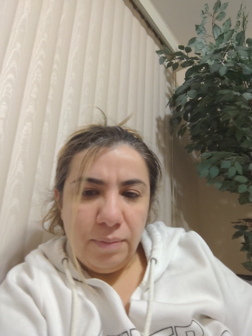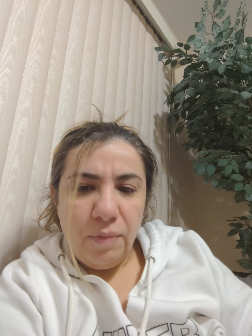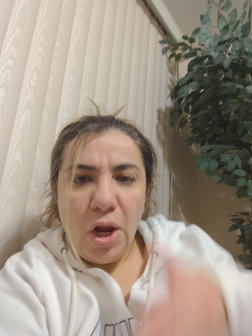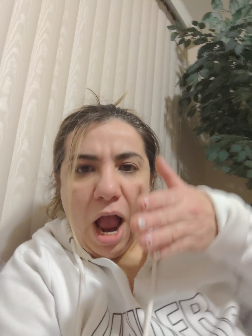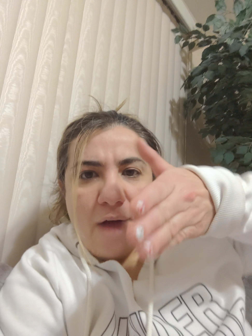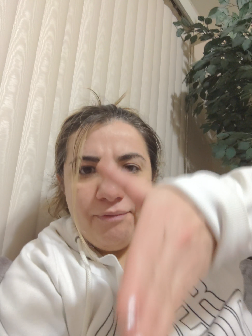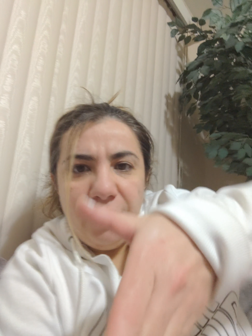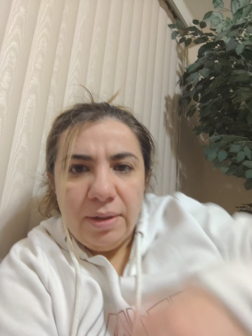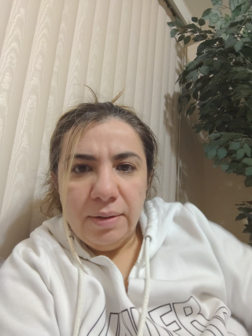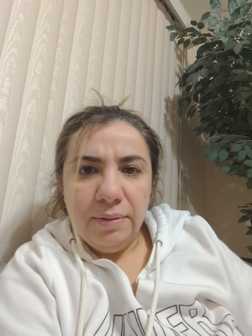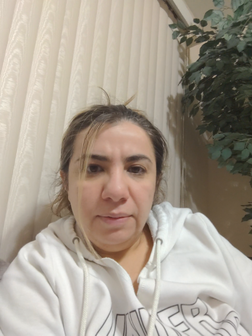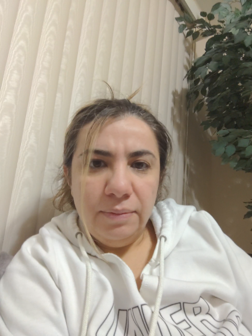after